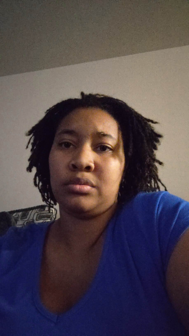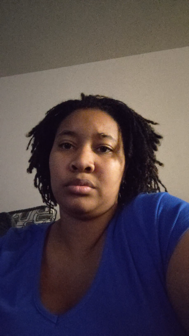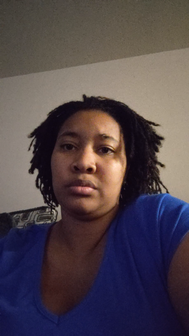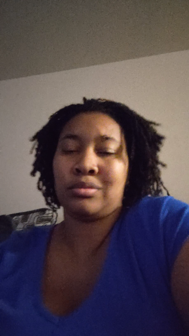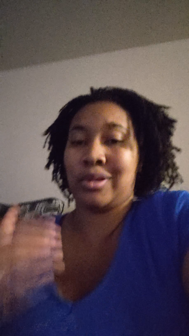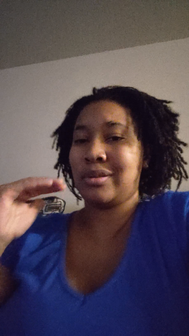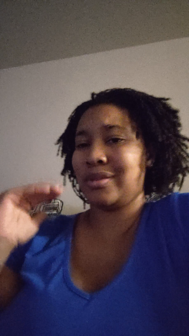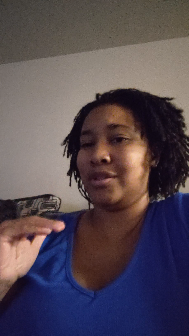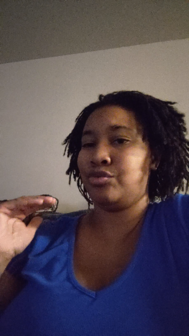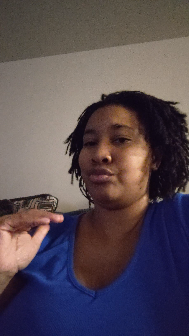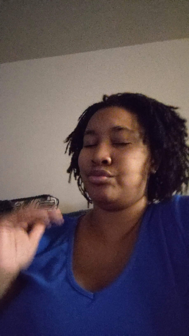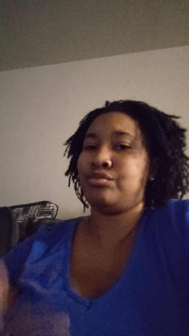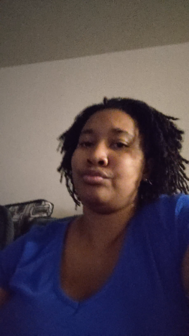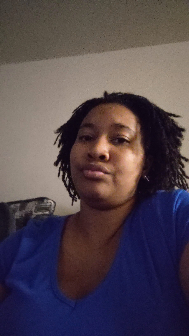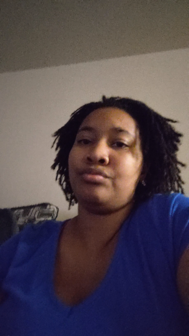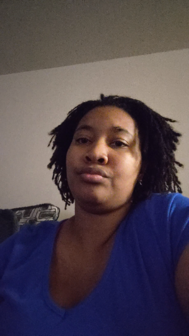little